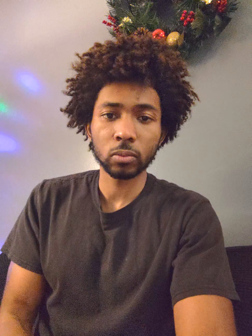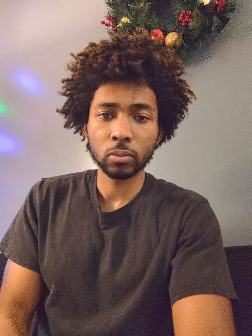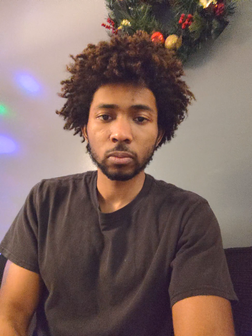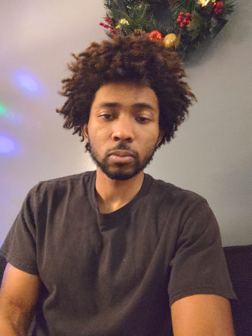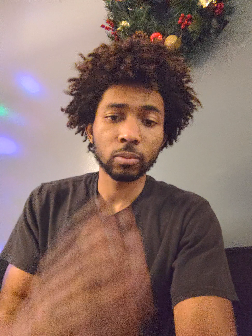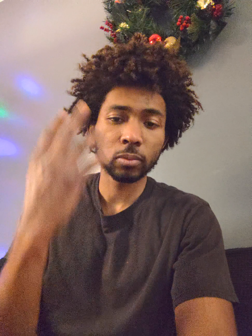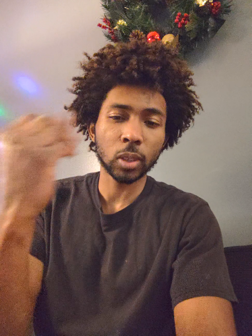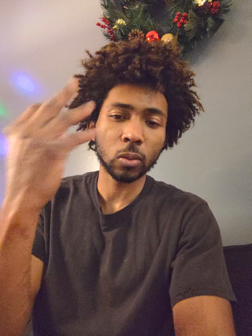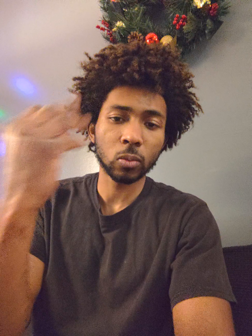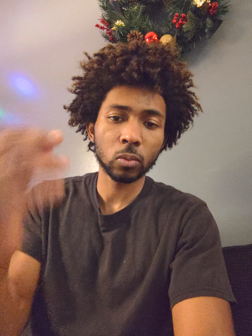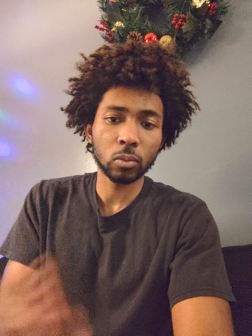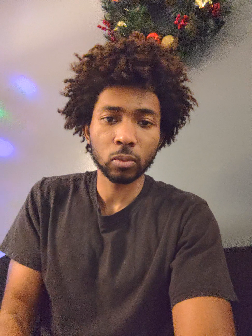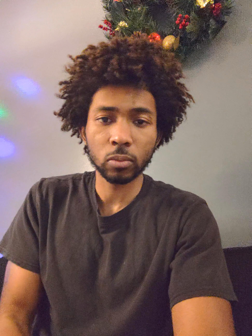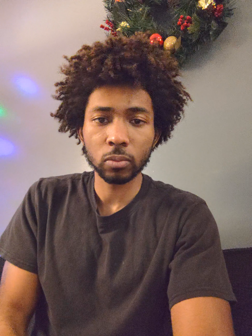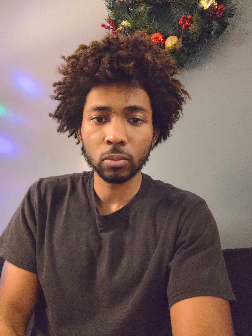outside